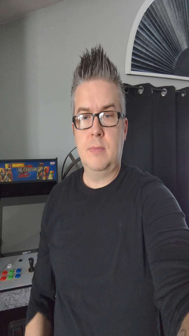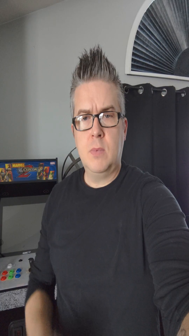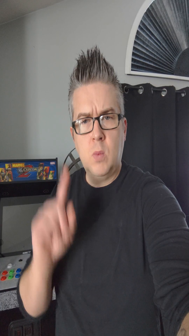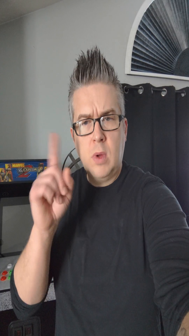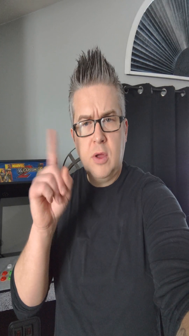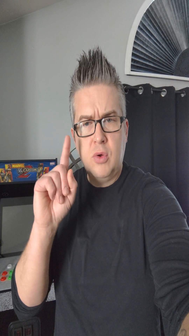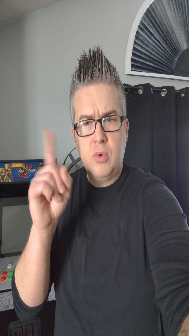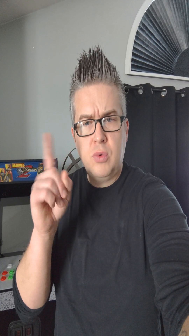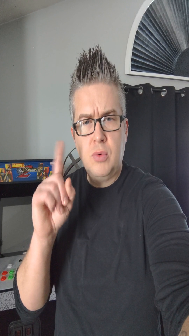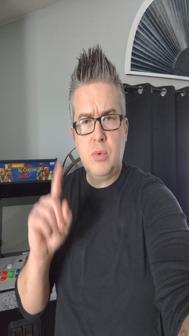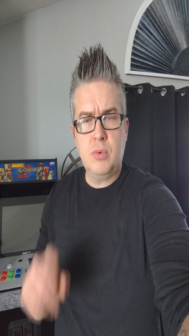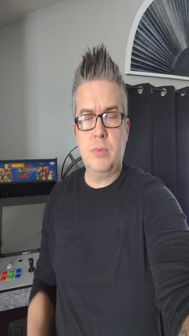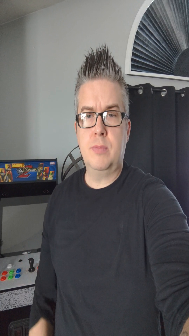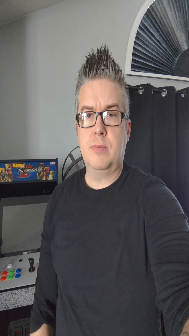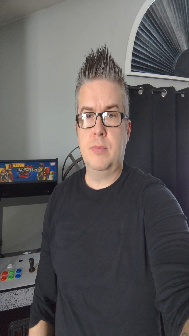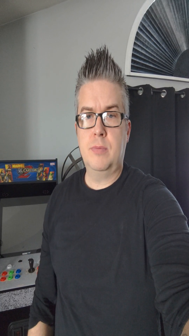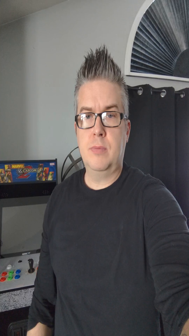where